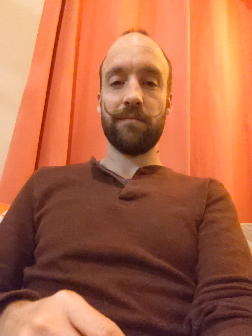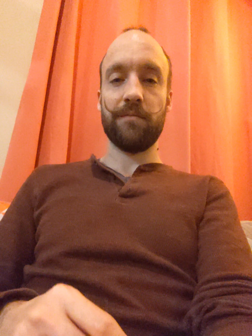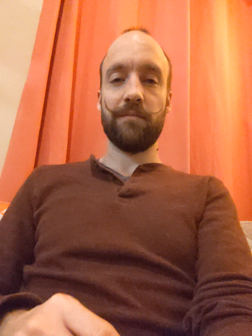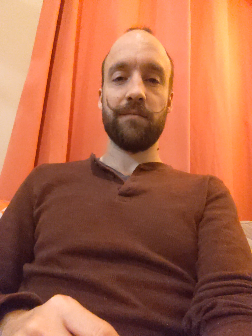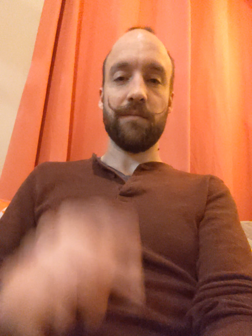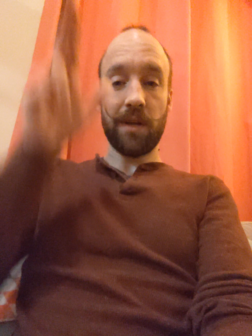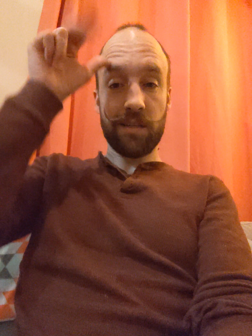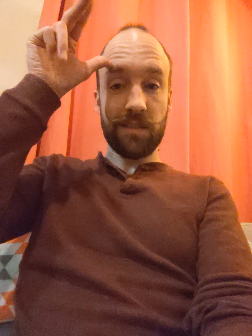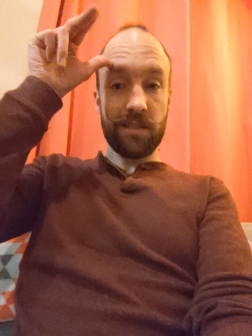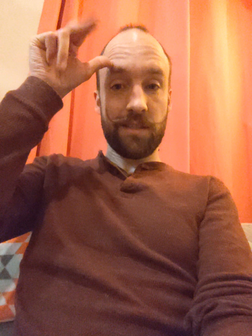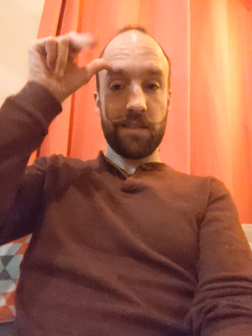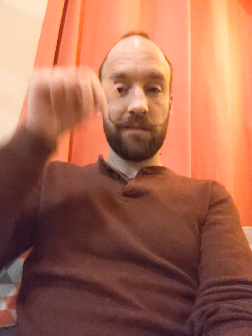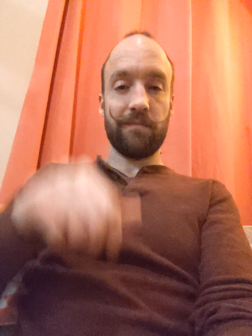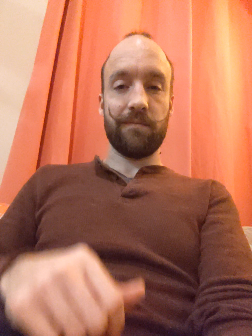horse